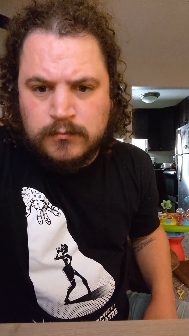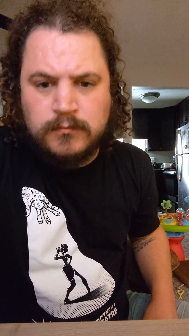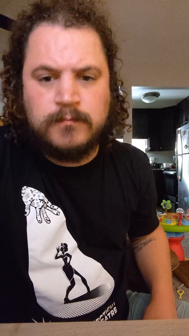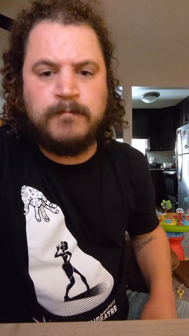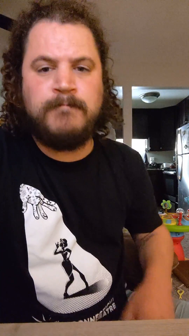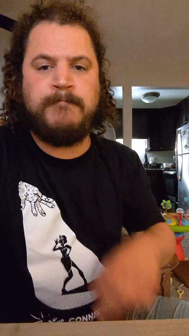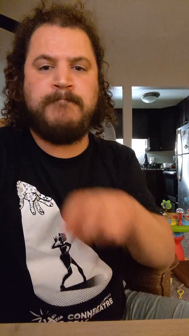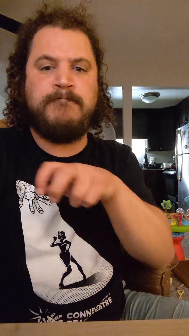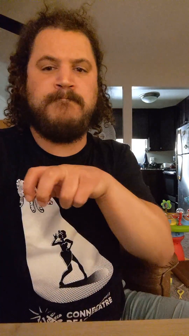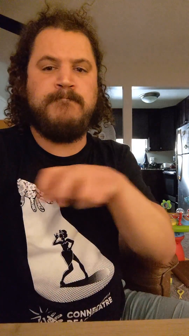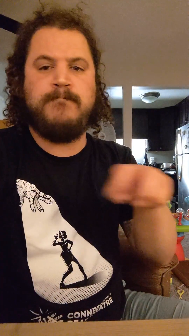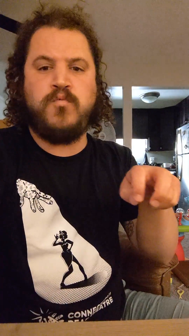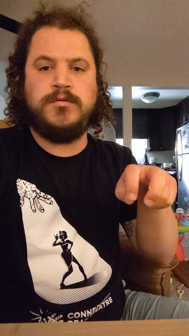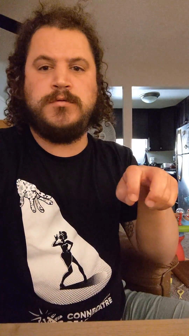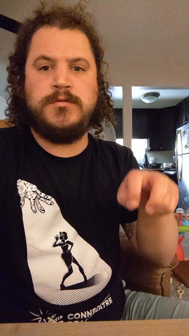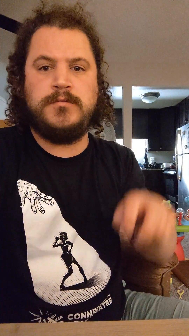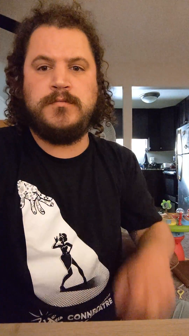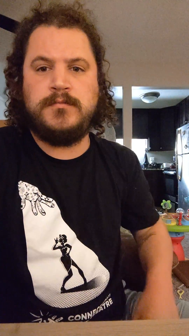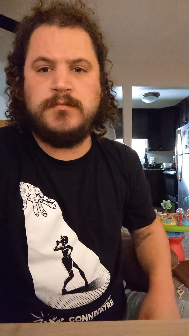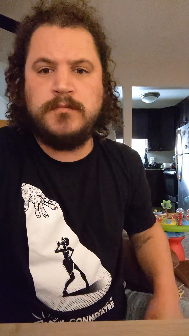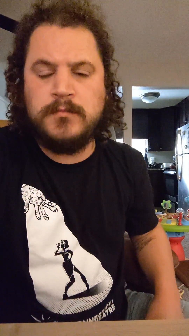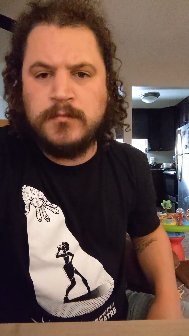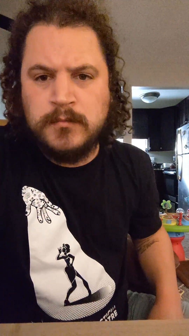porch